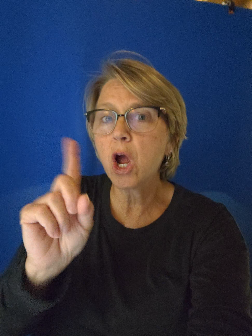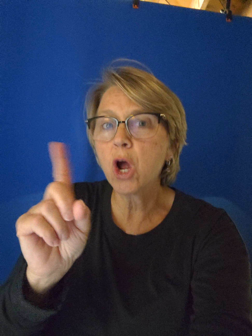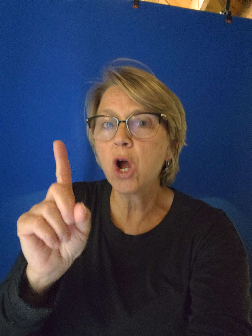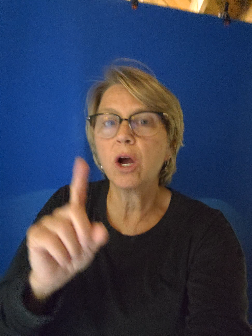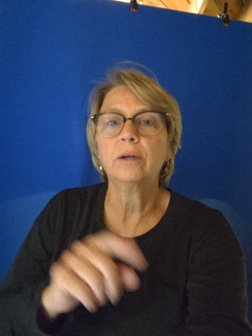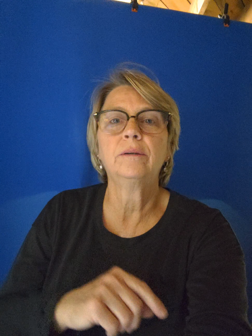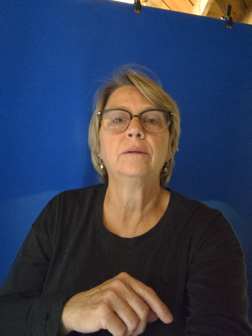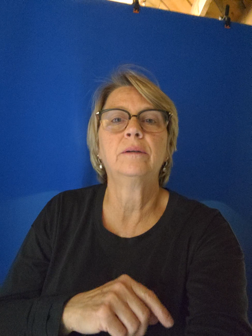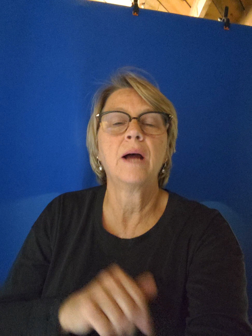where